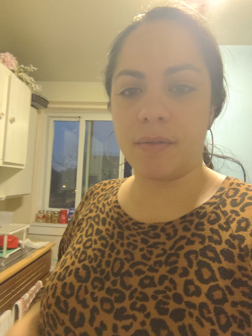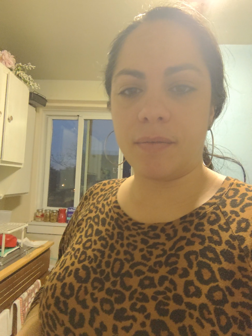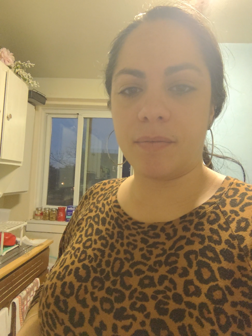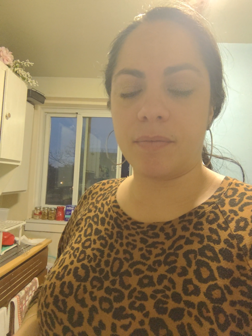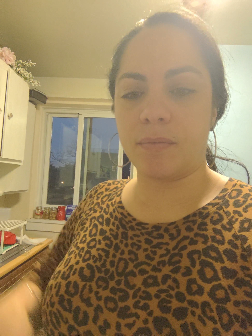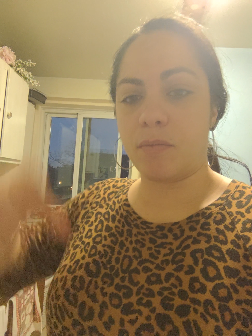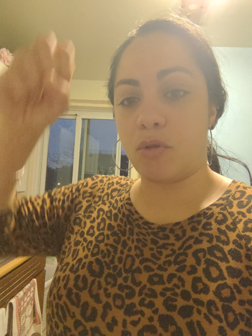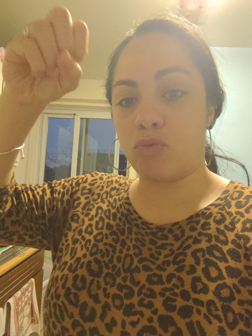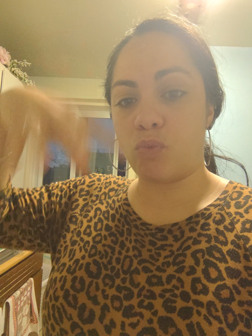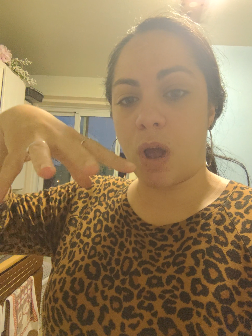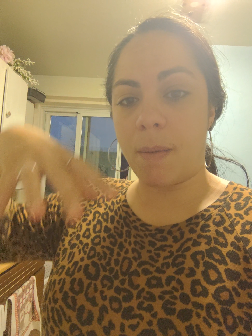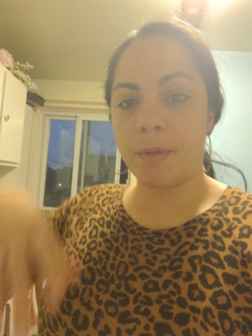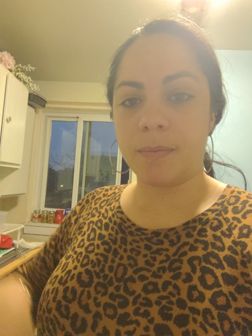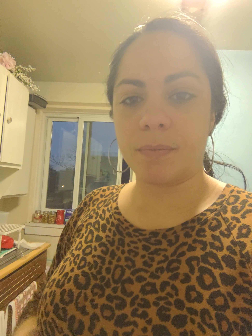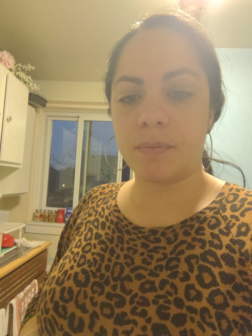drop